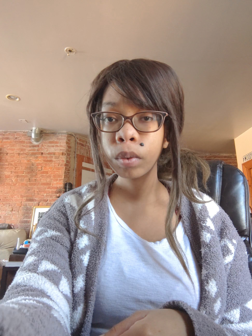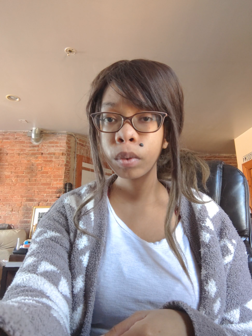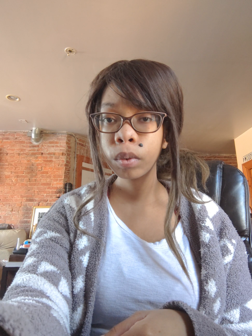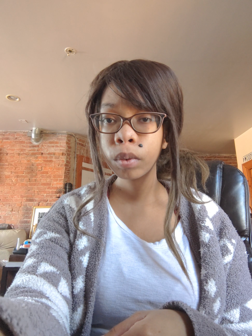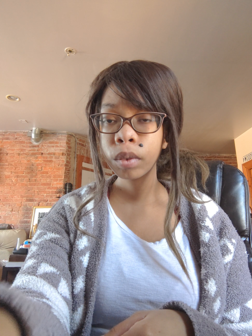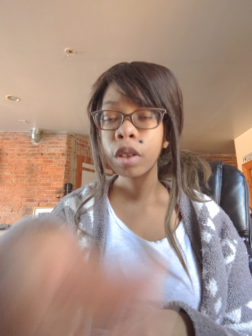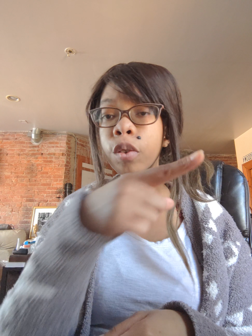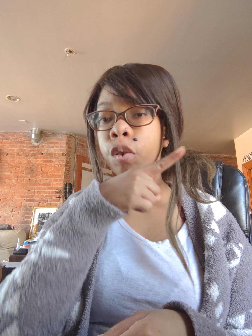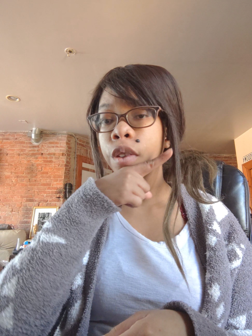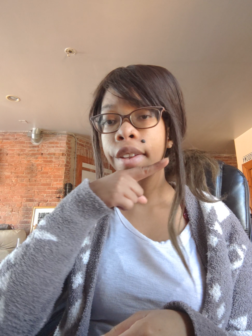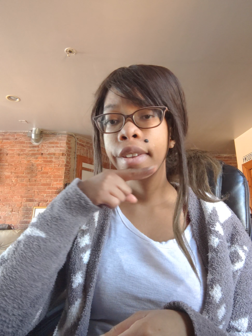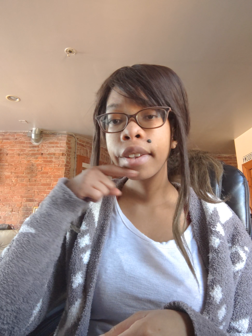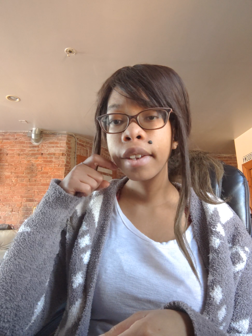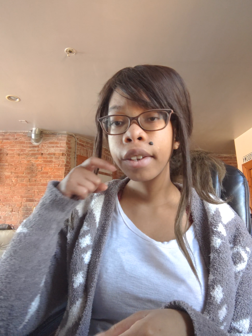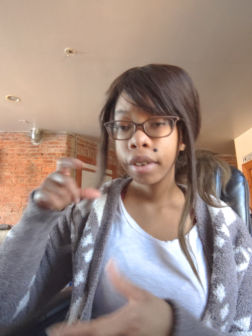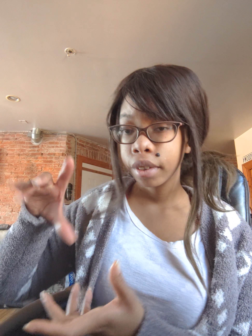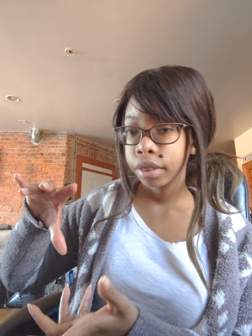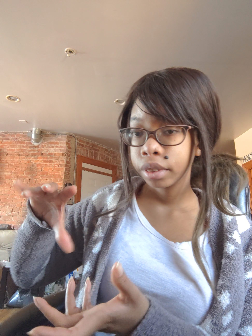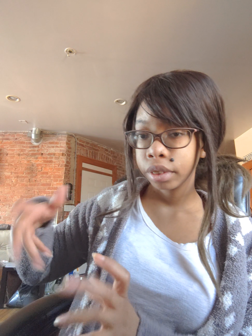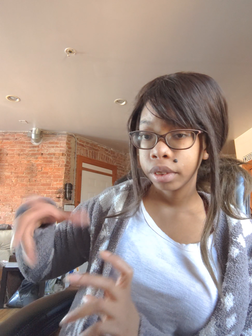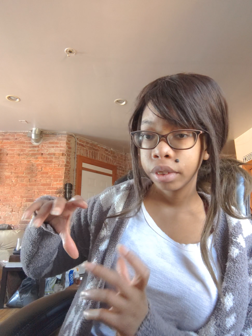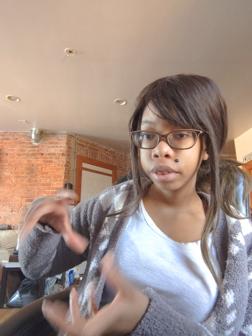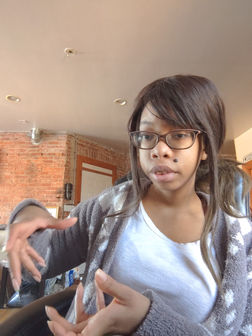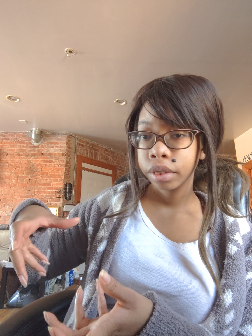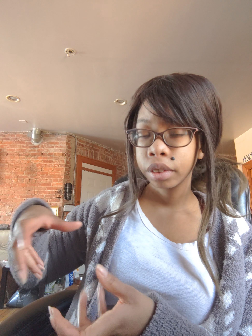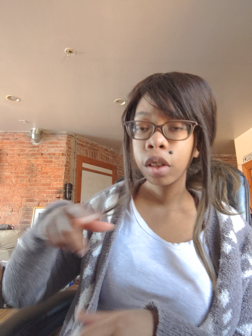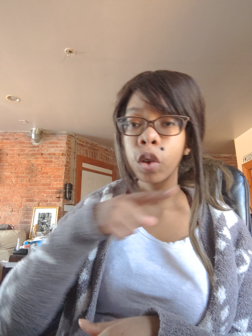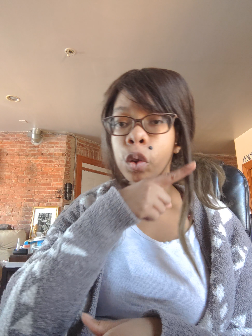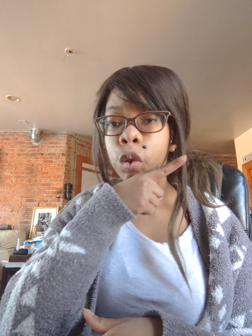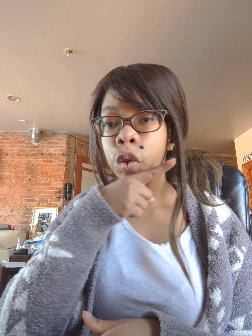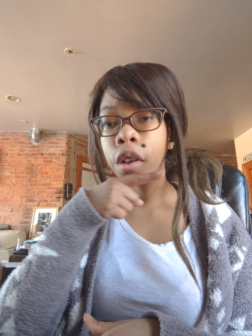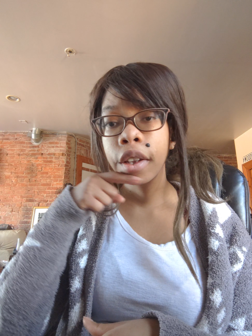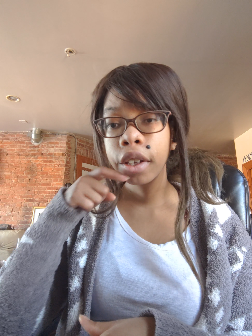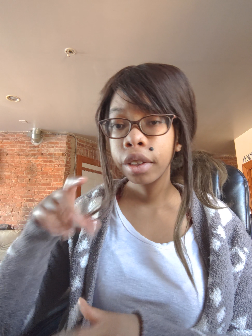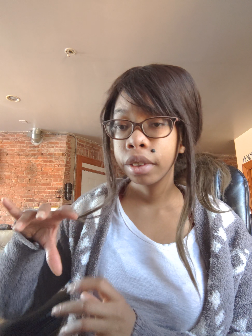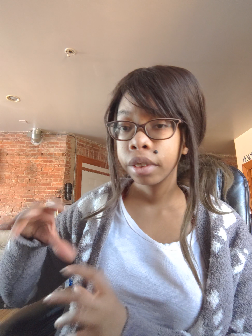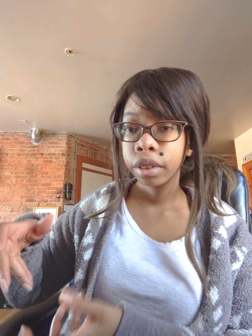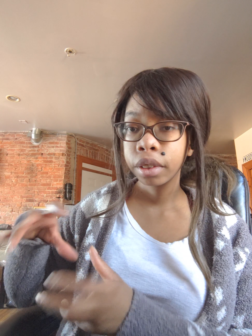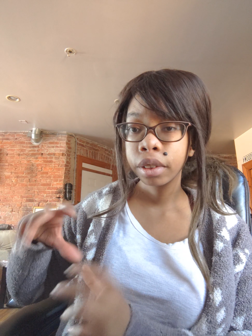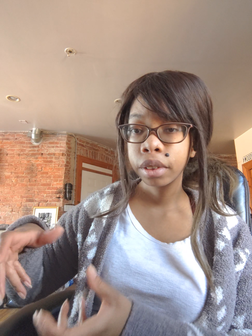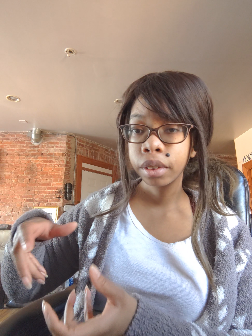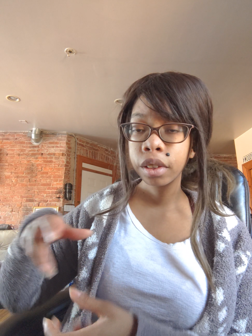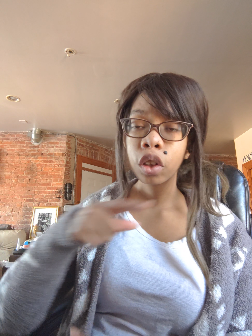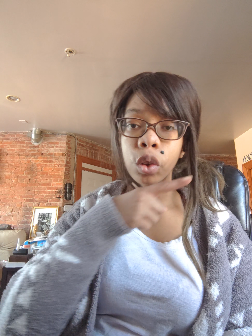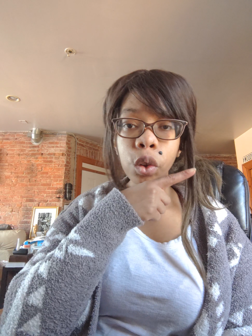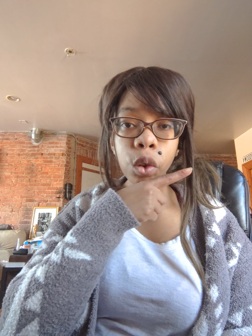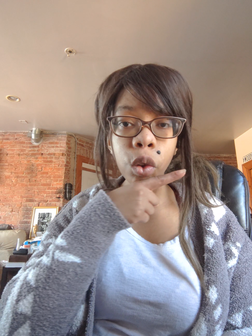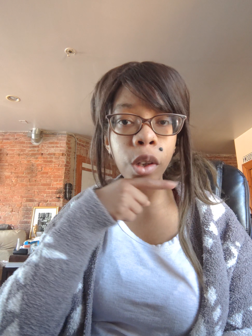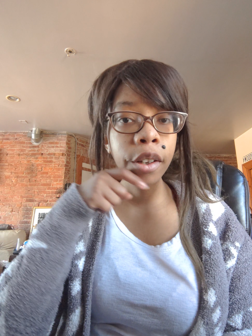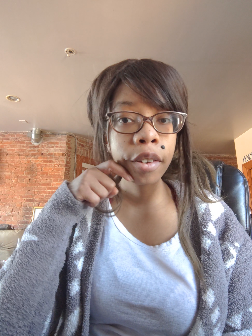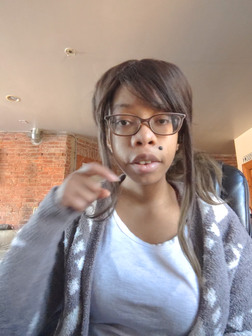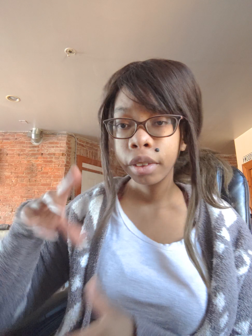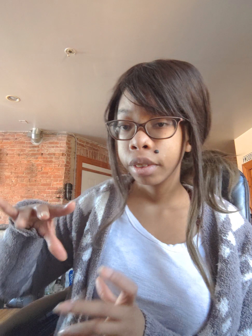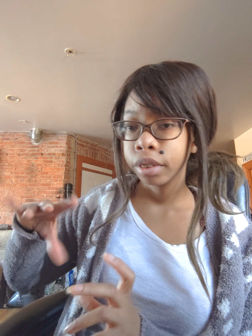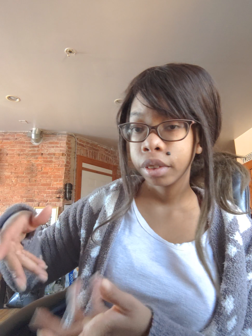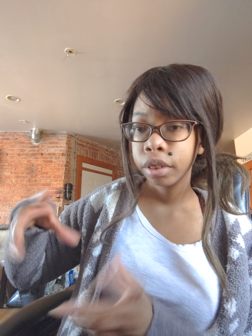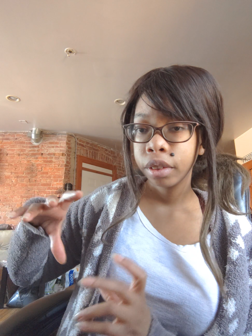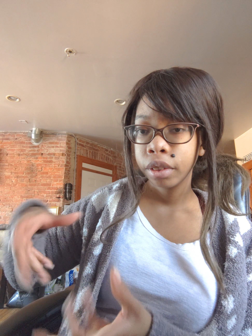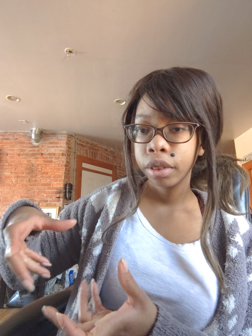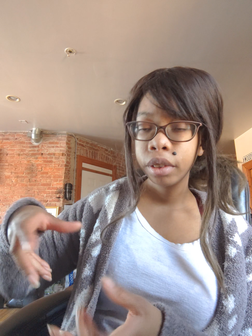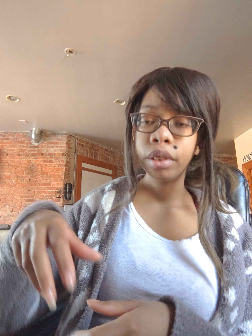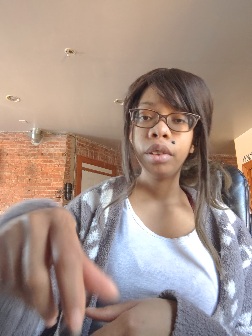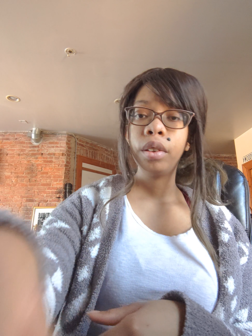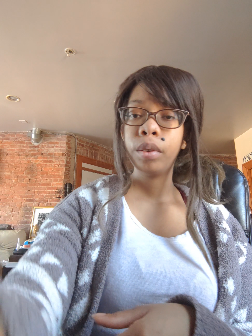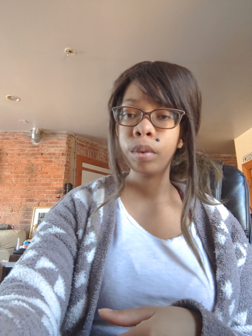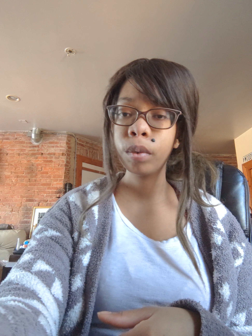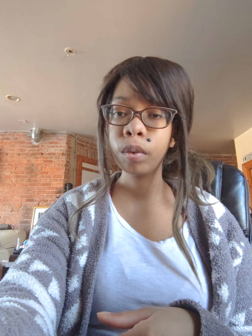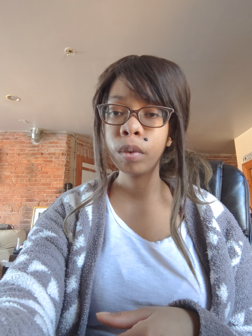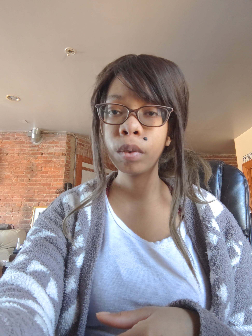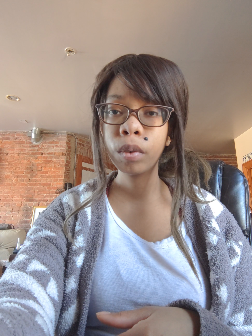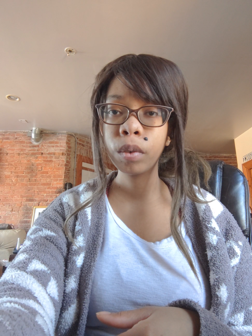dryer